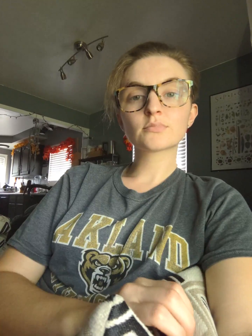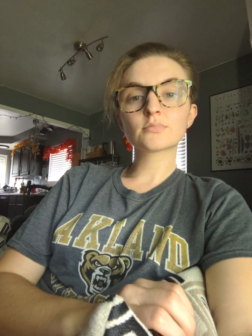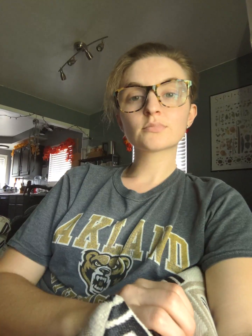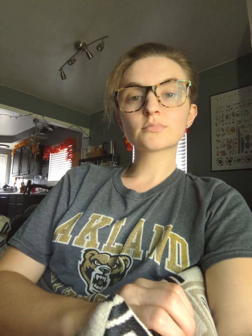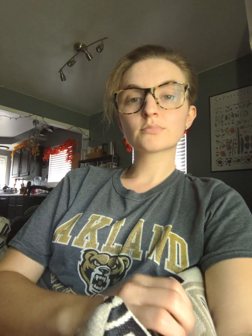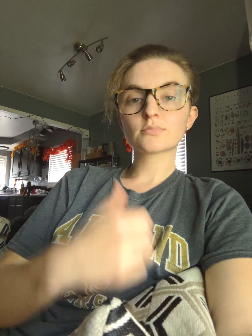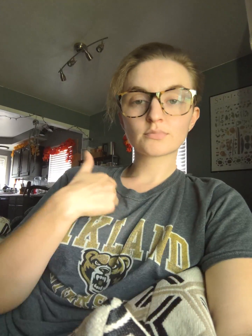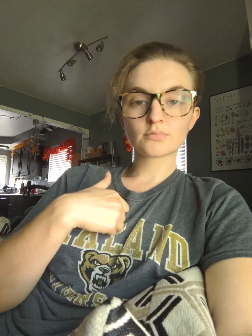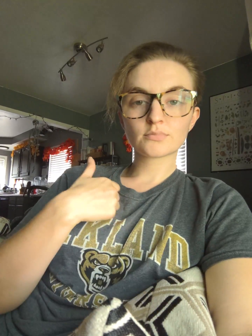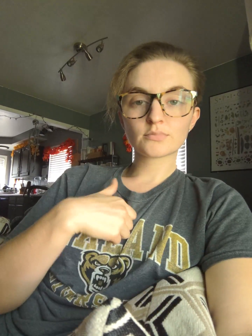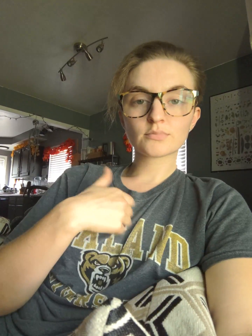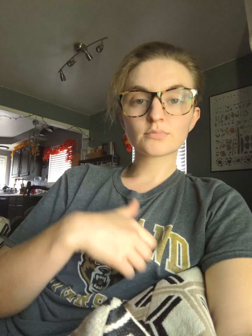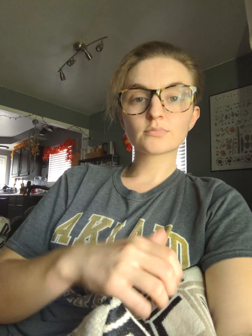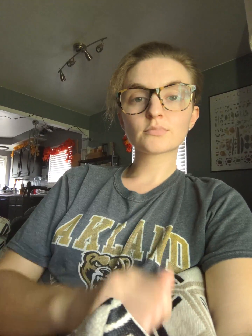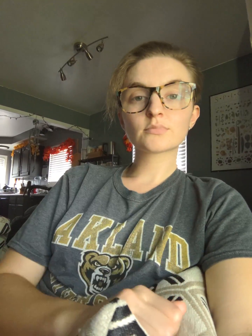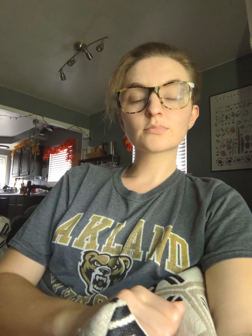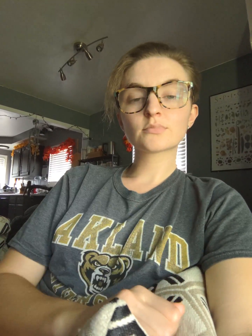bathtub